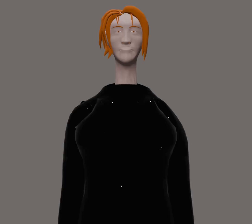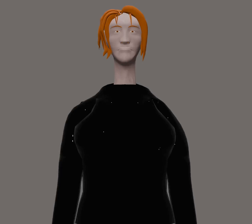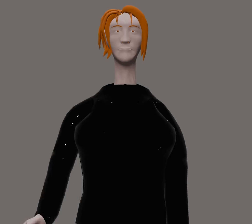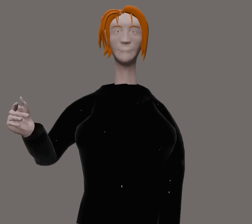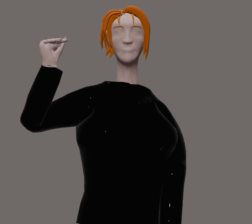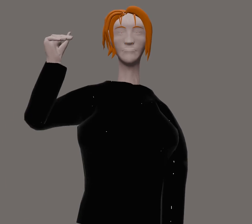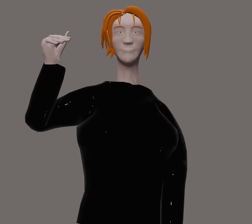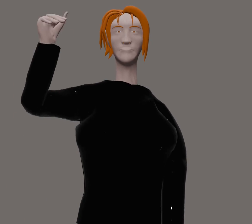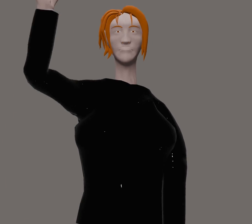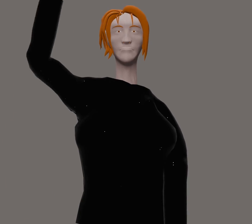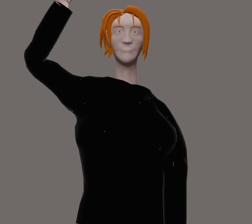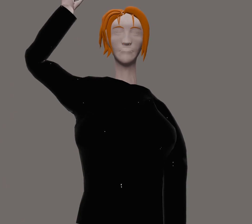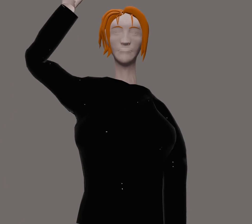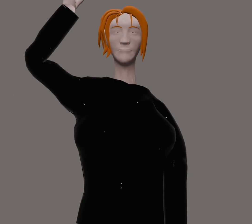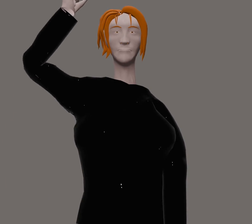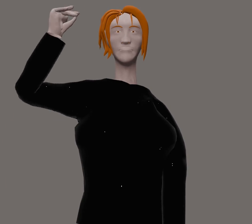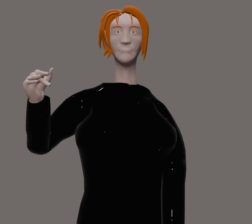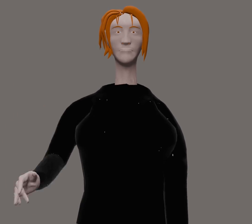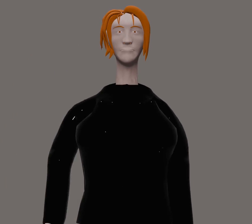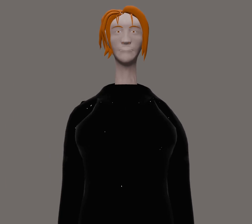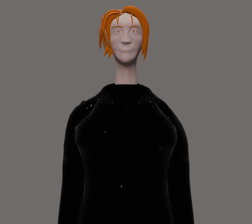Big Tall